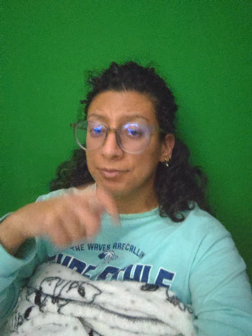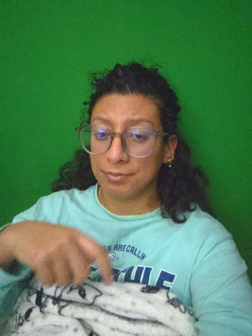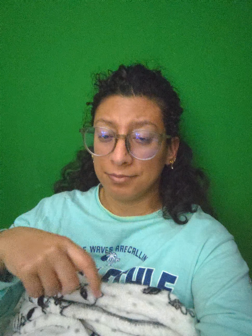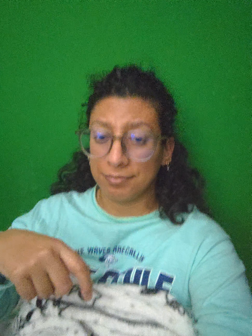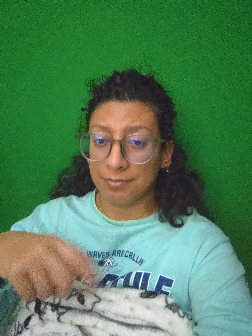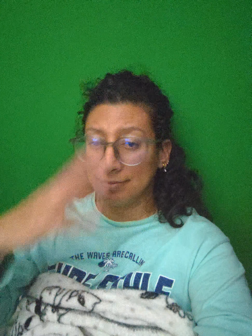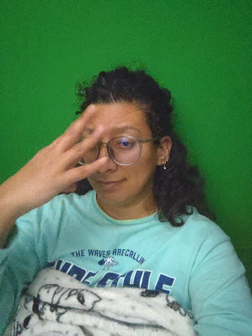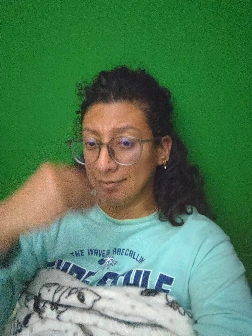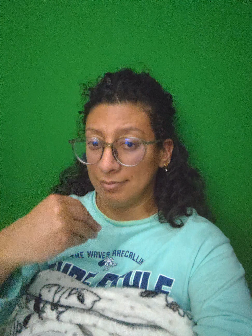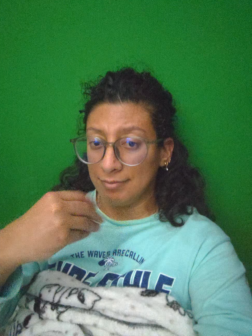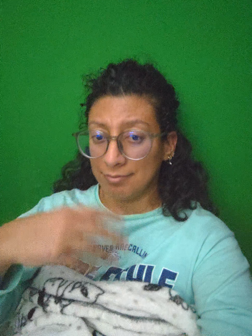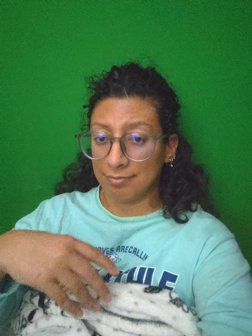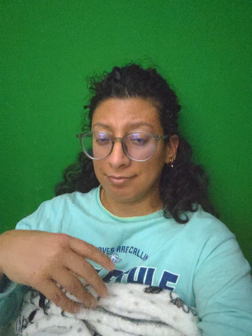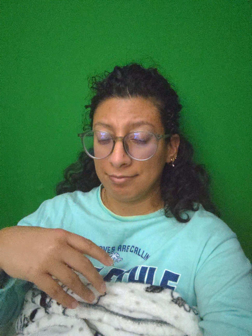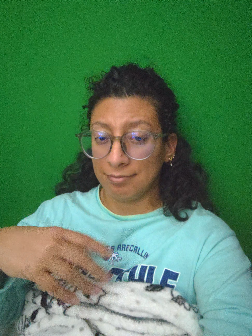sleep